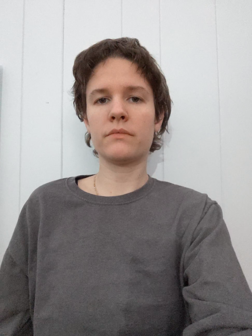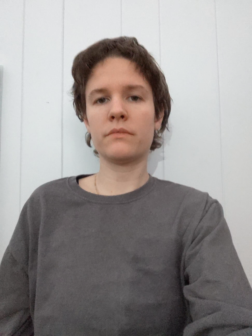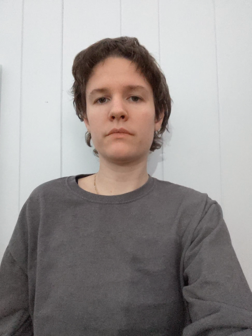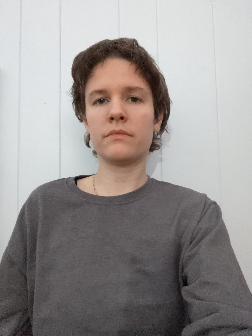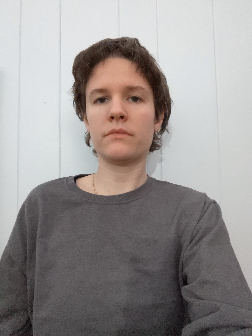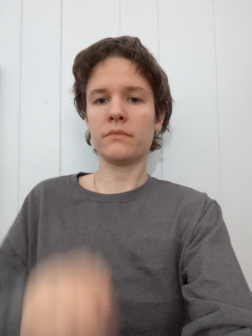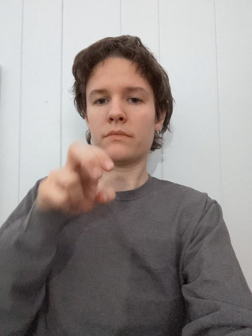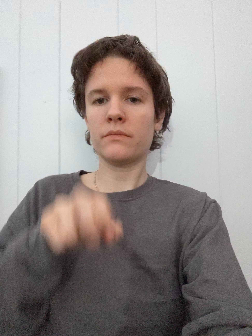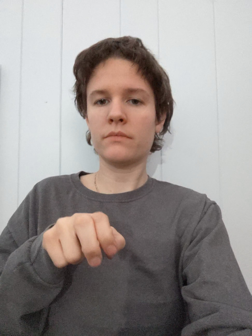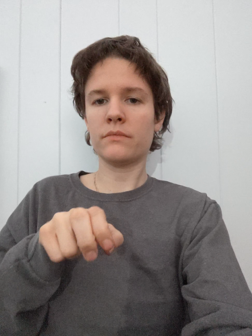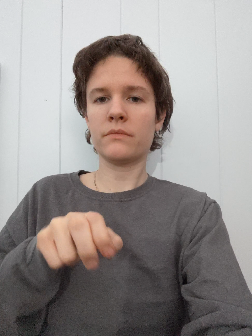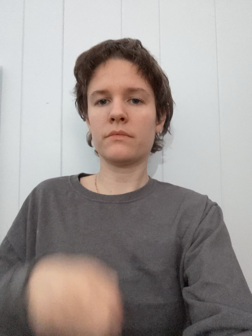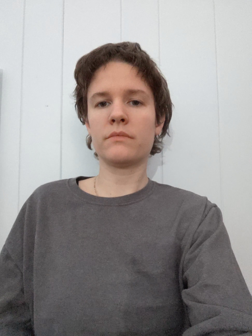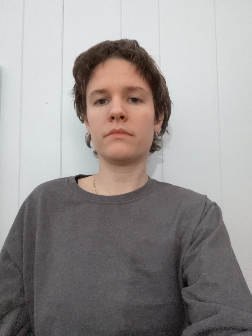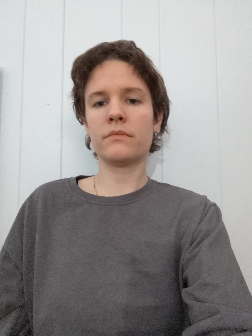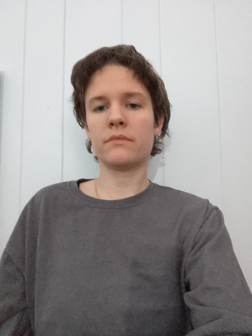chair